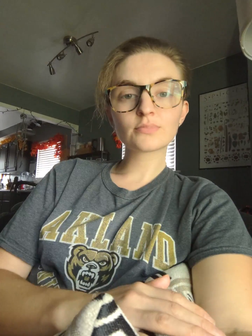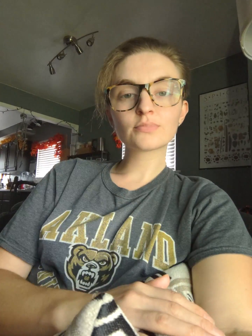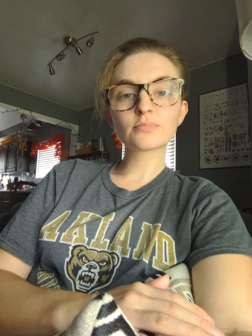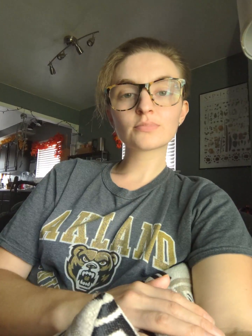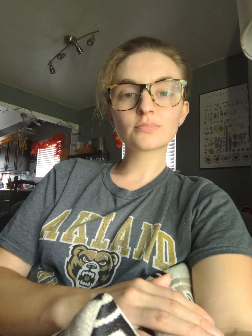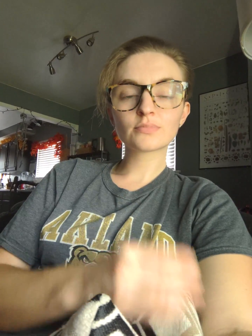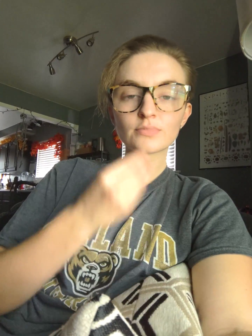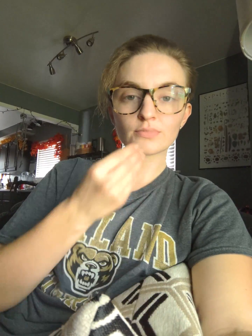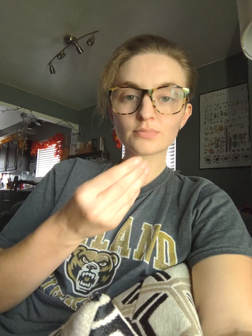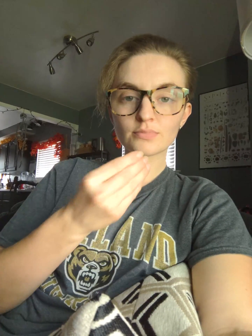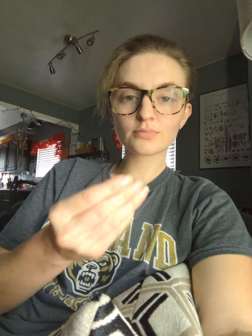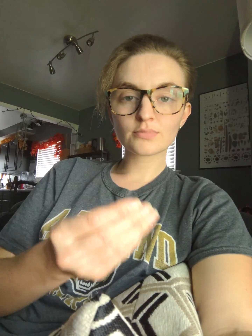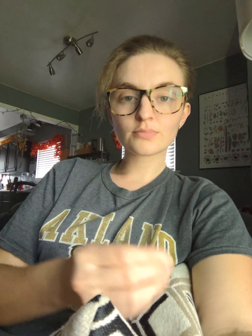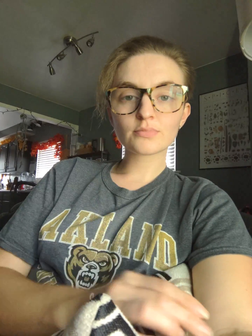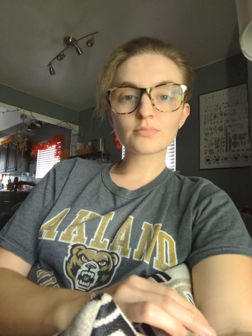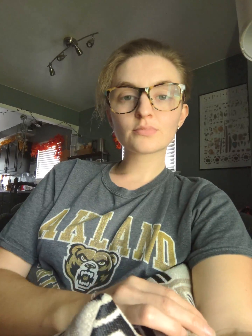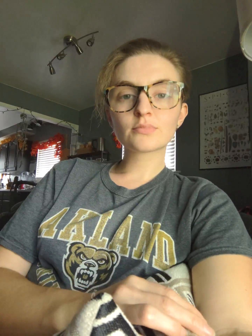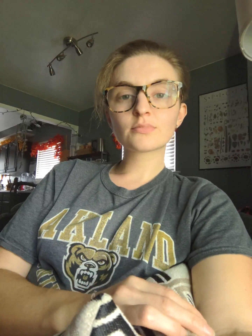feed